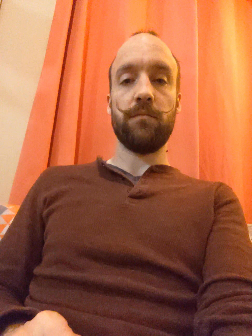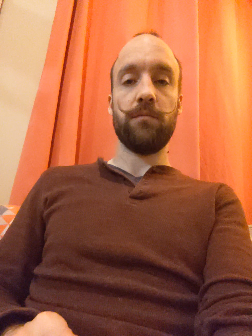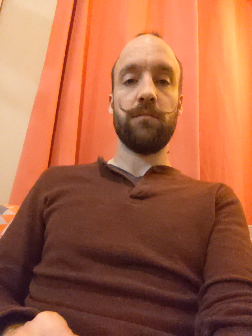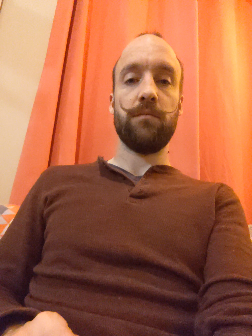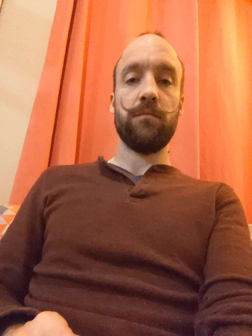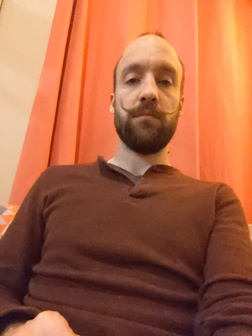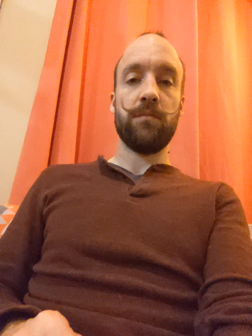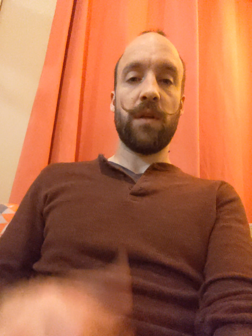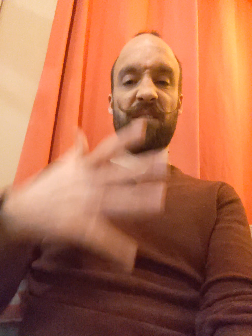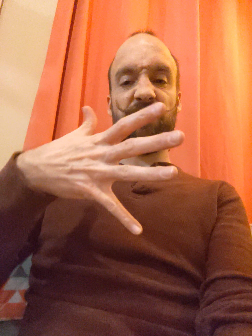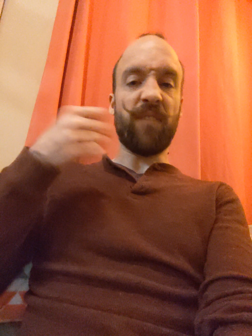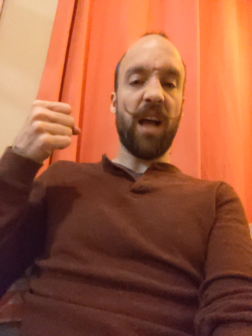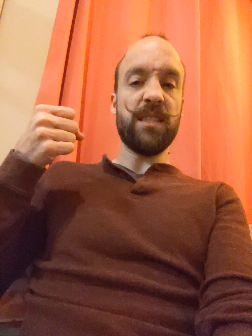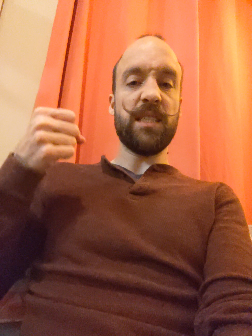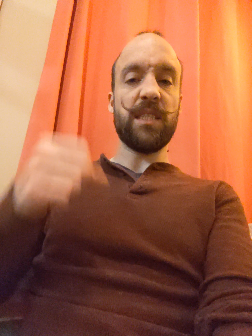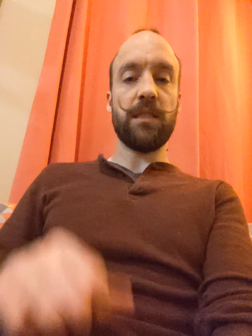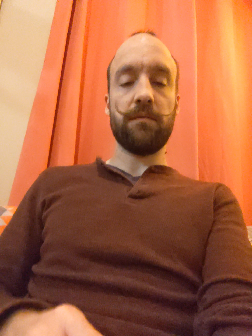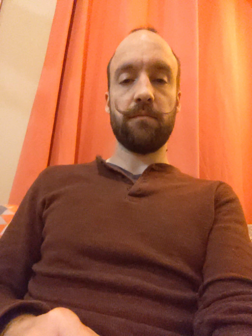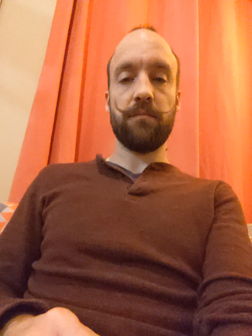fast